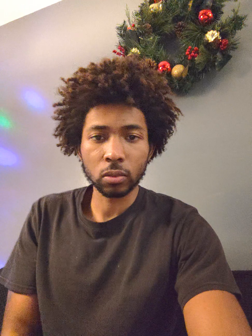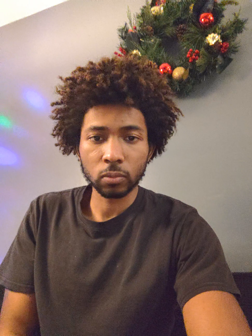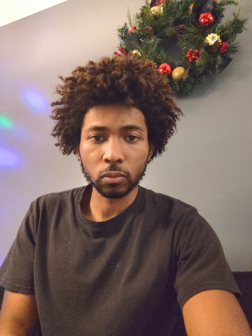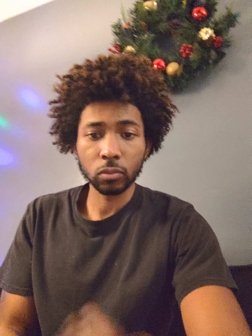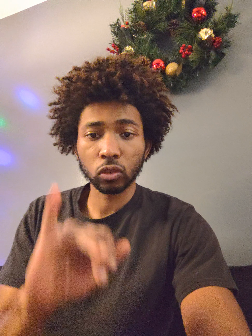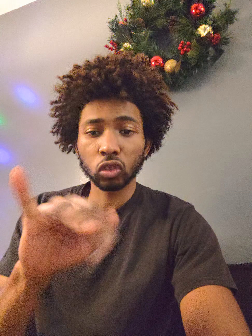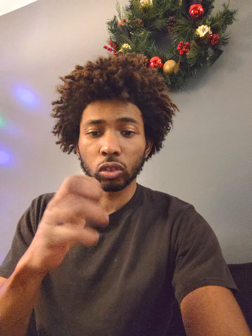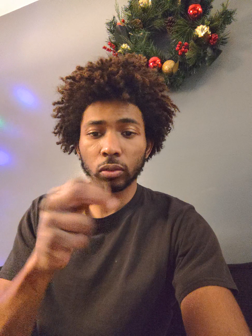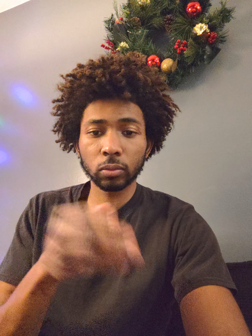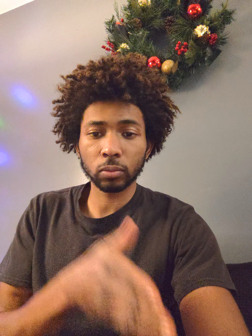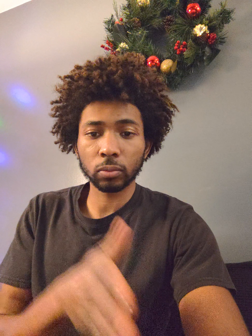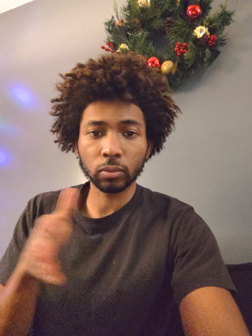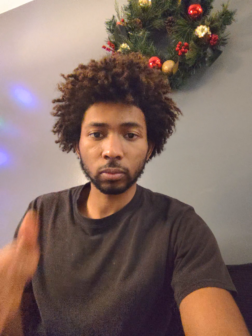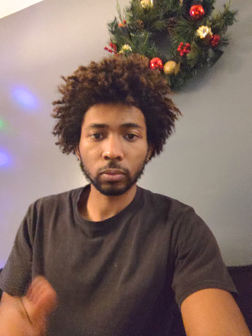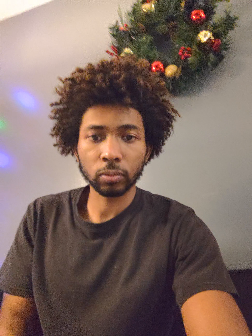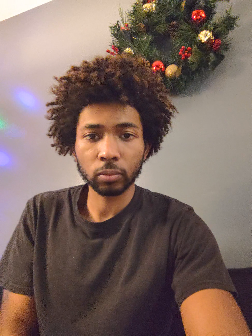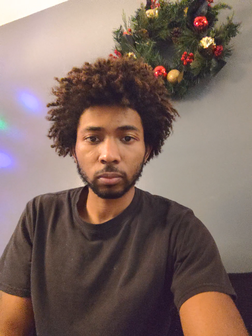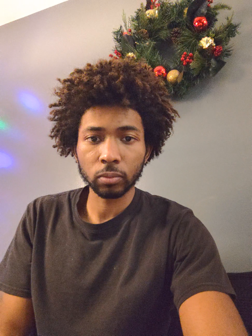jeans